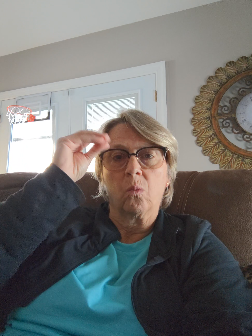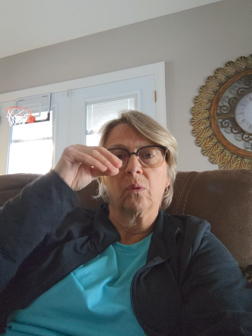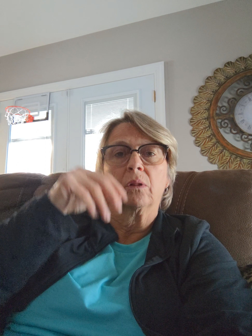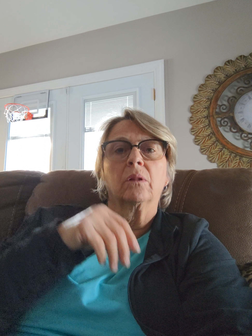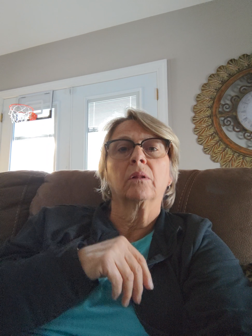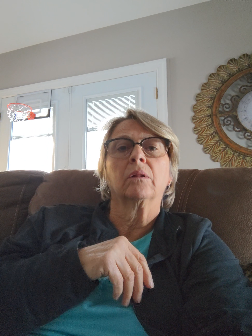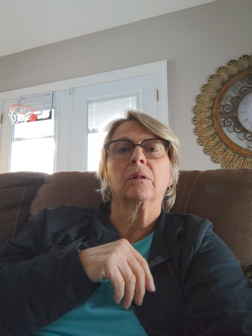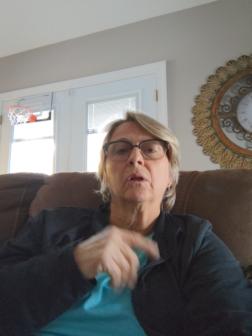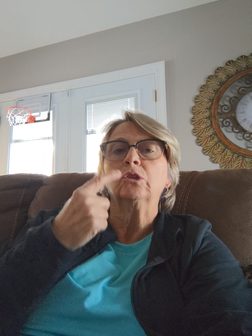owl